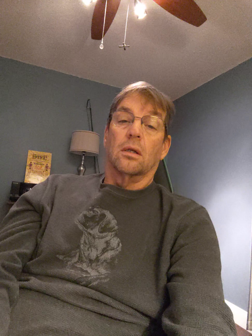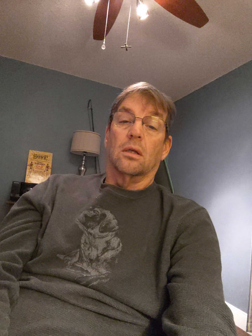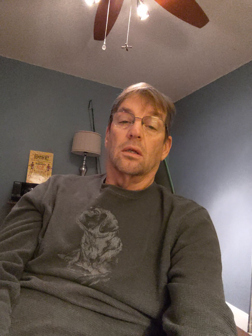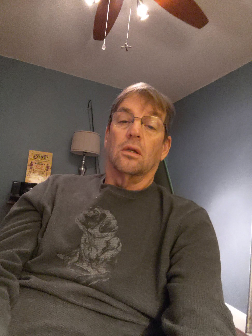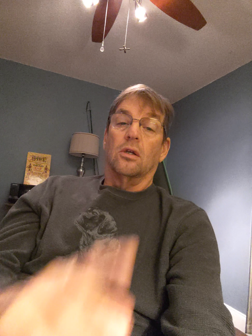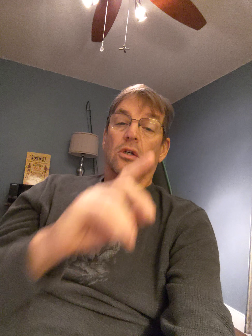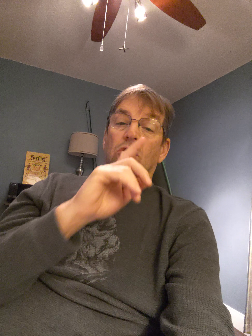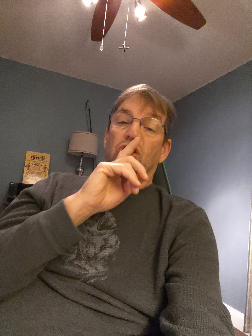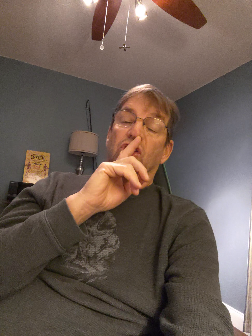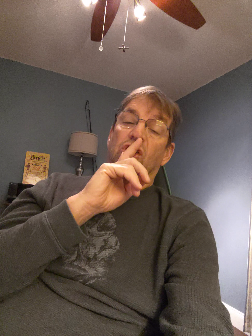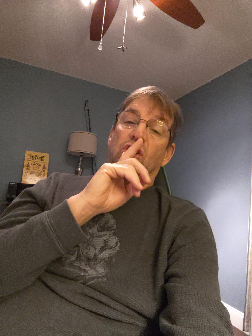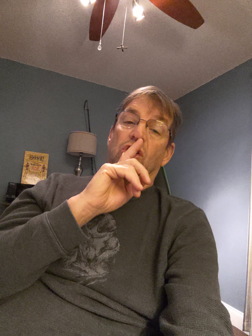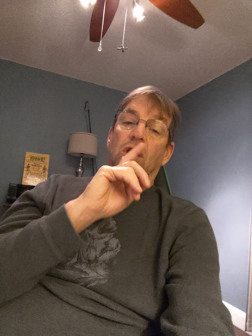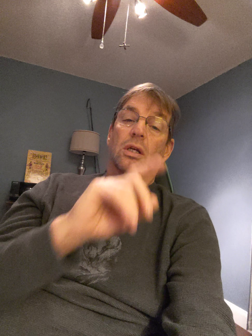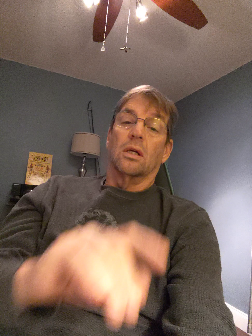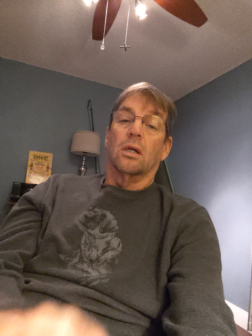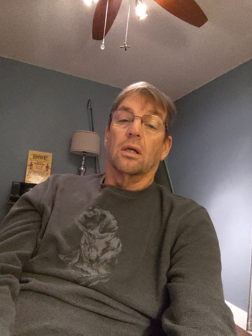shhh